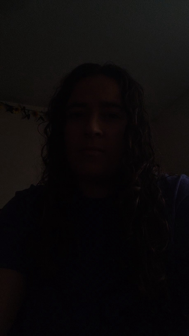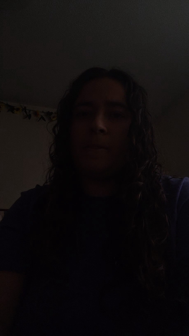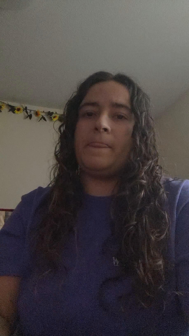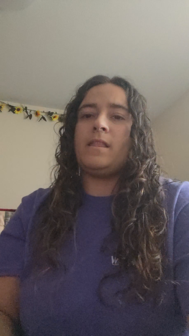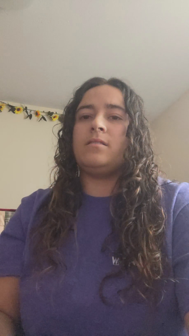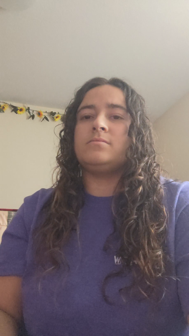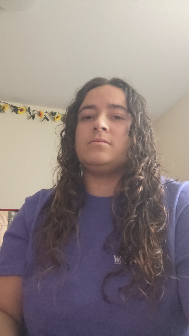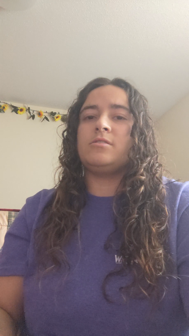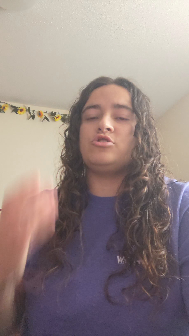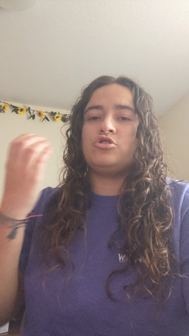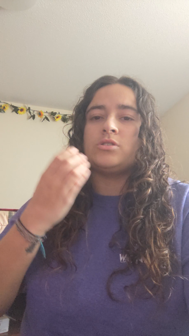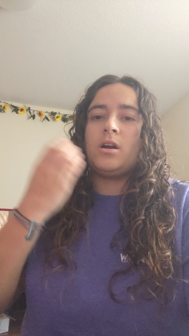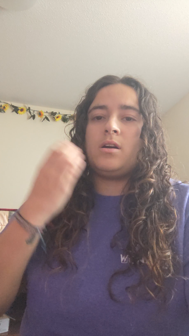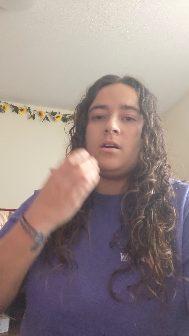shake